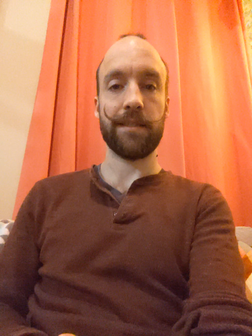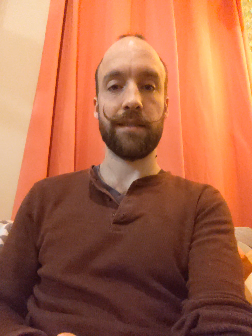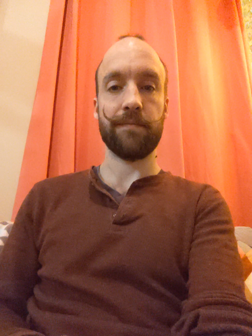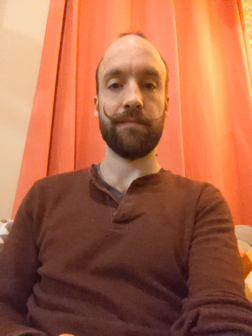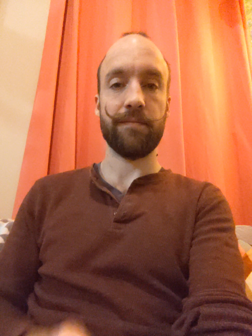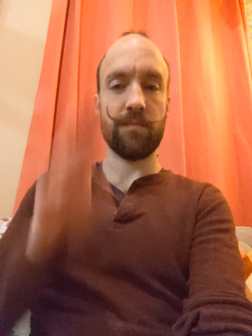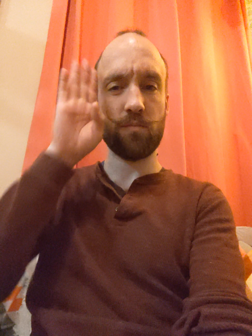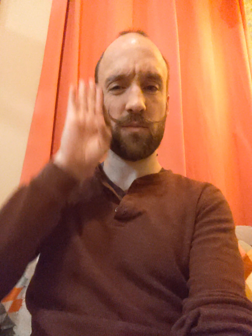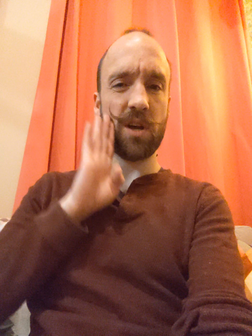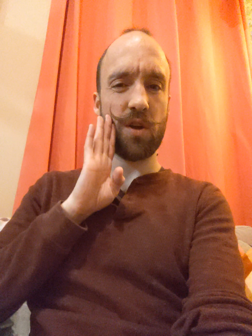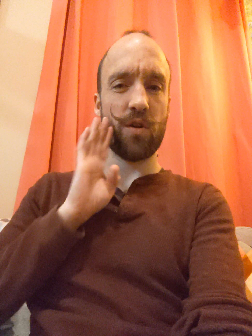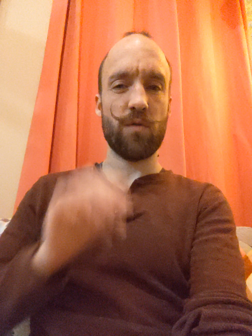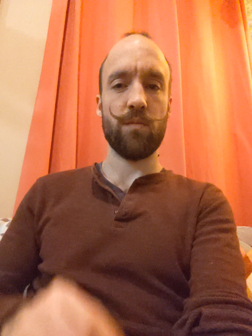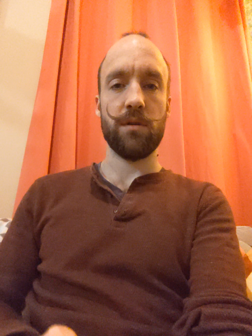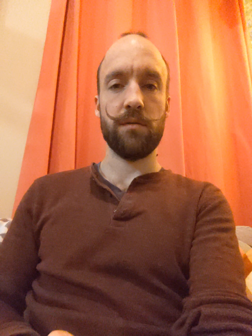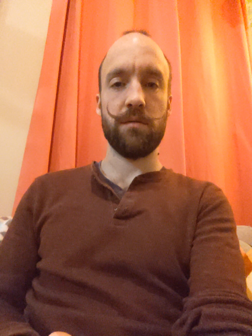brown